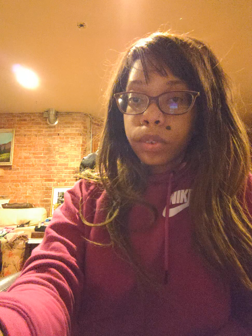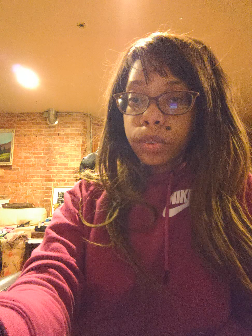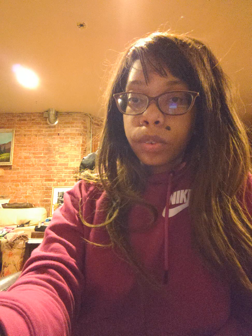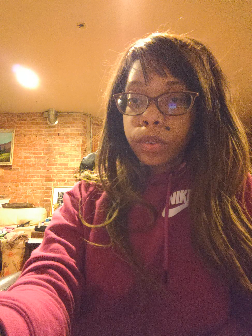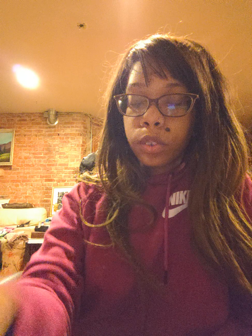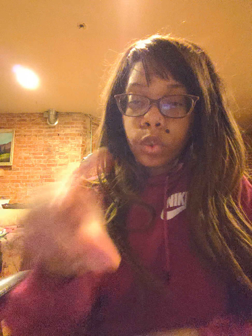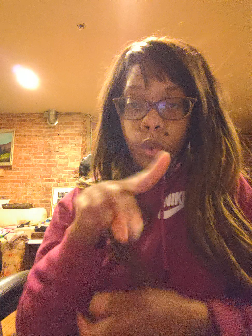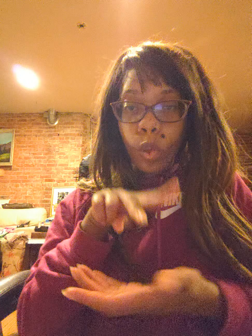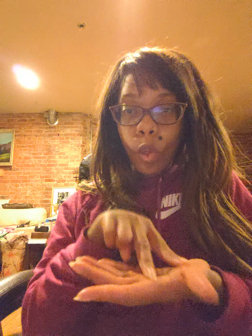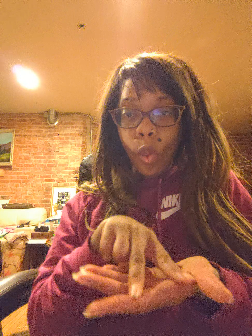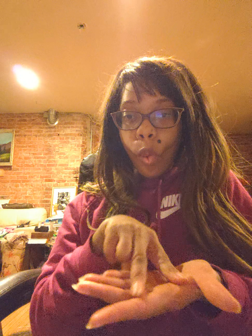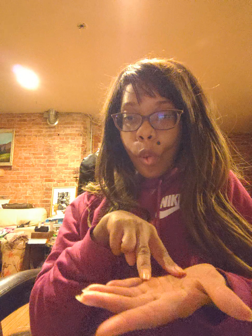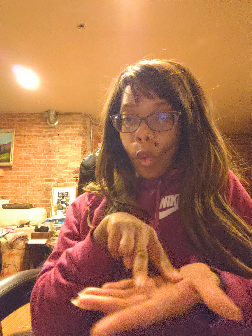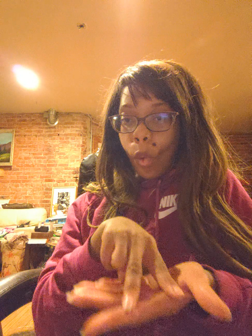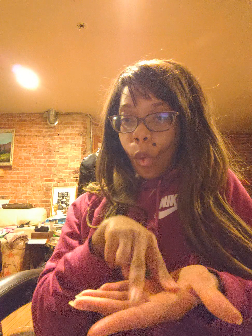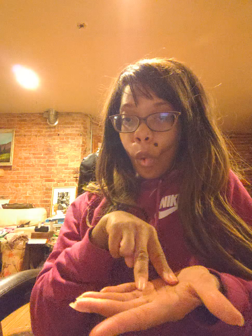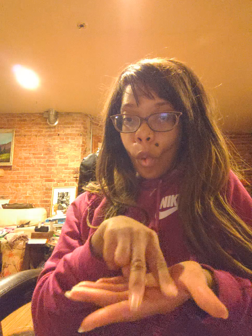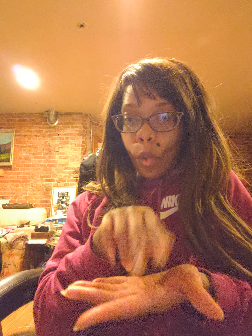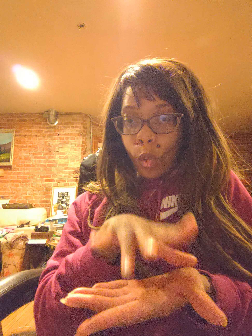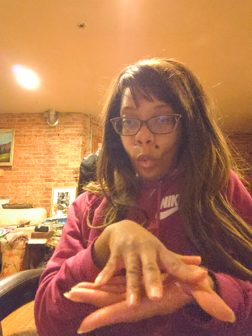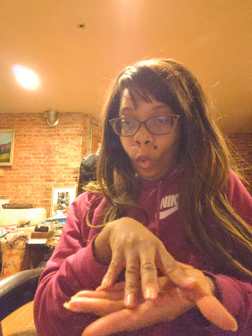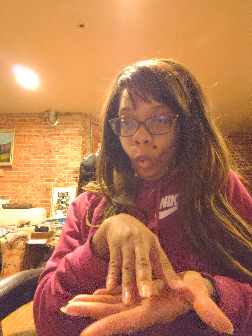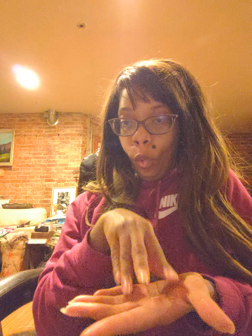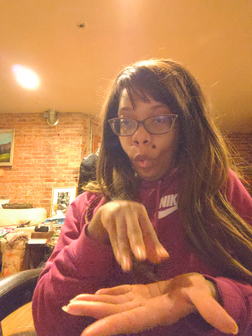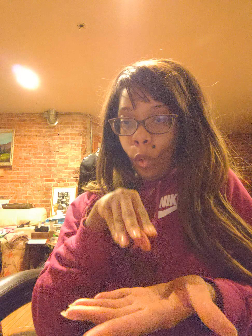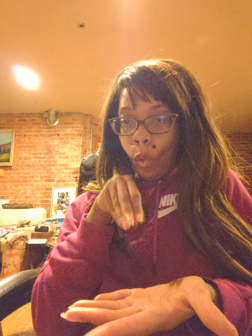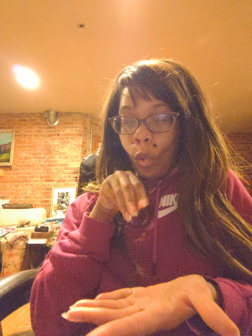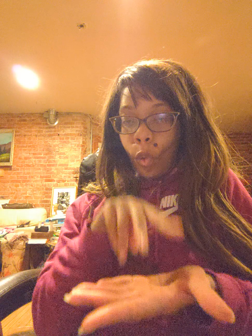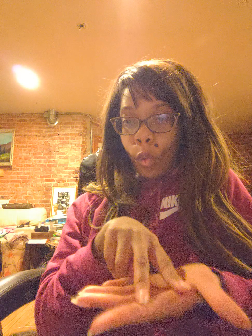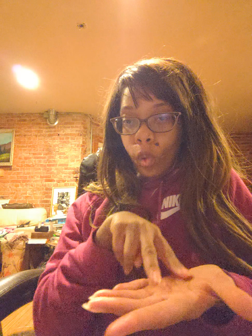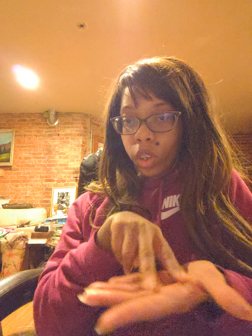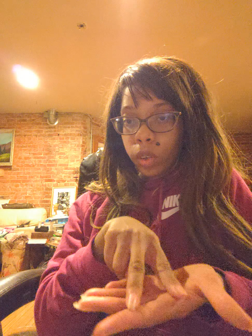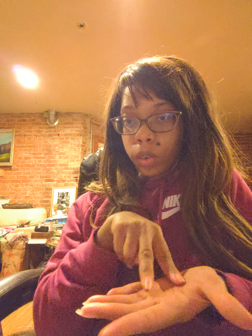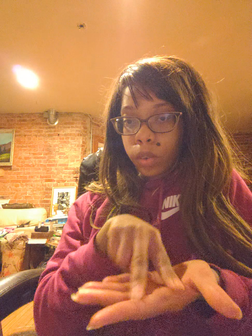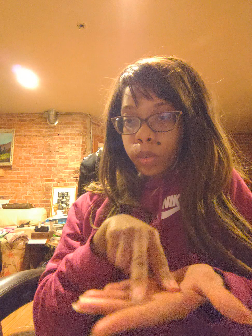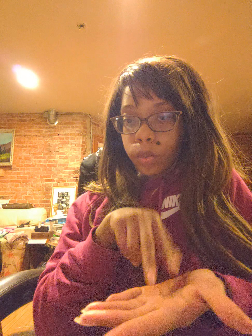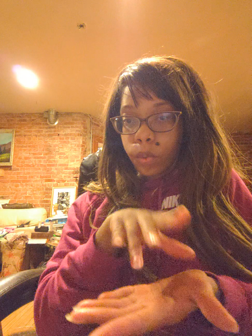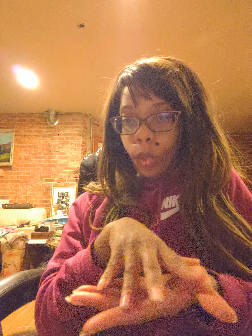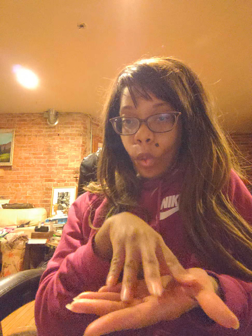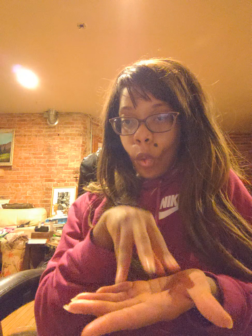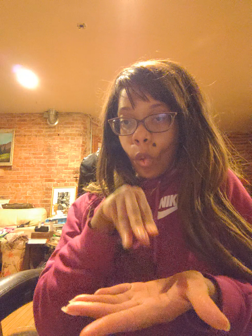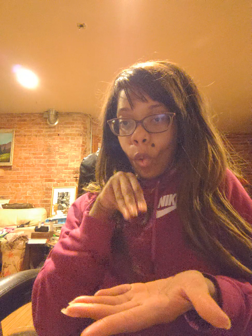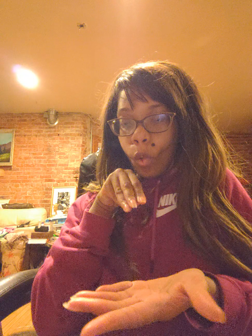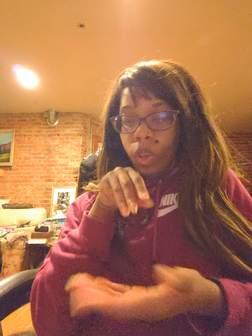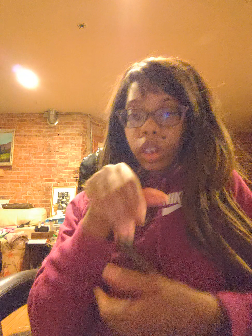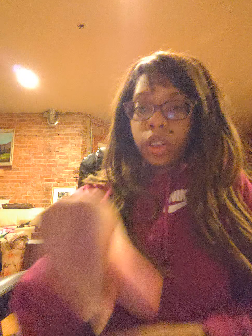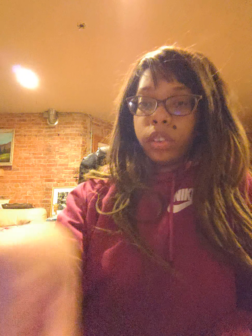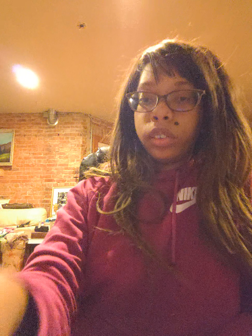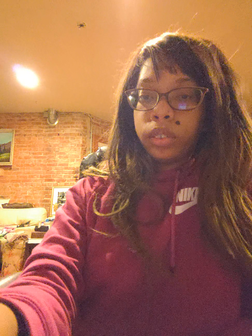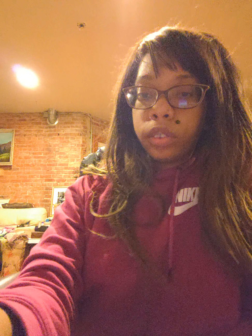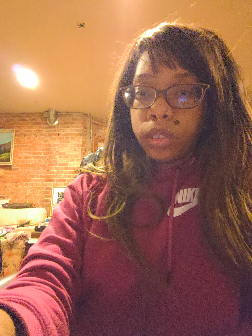vacuum